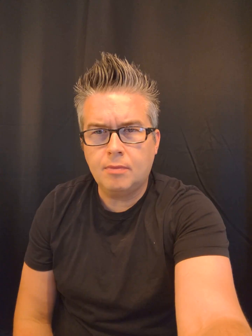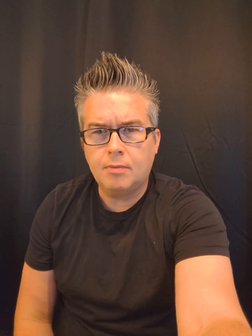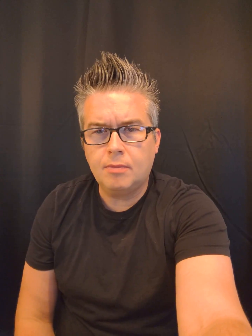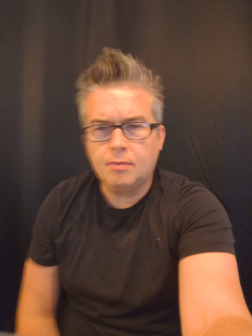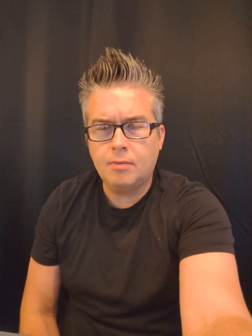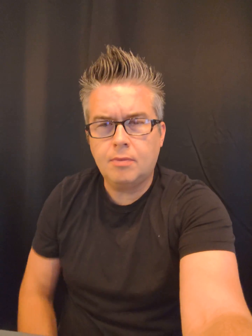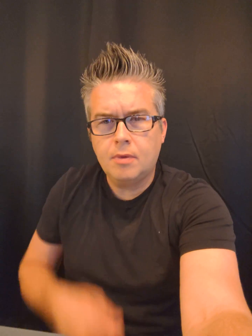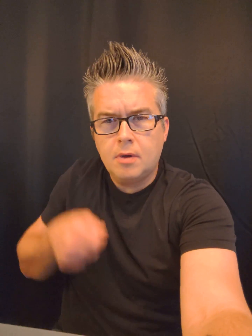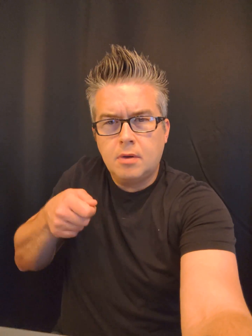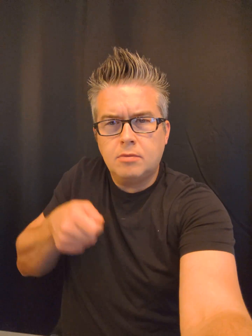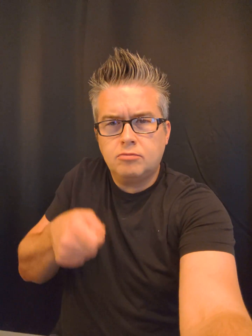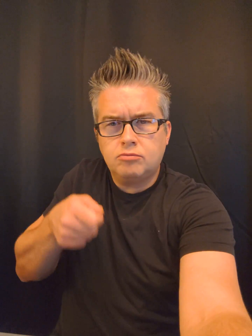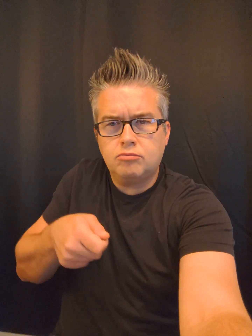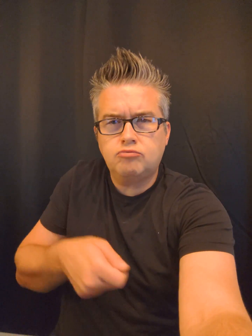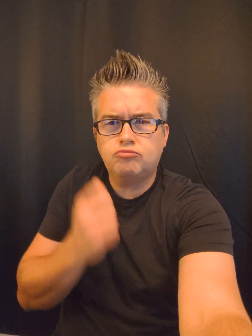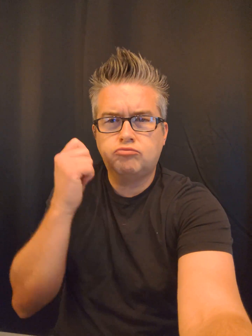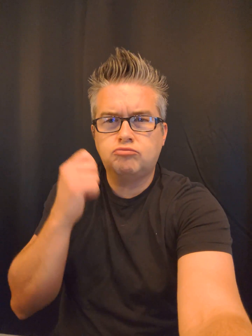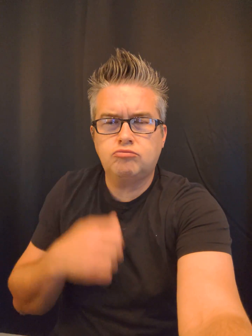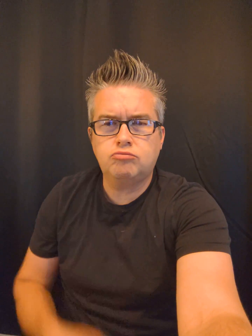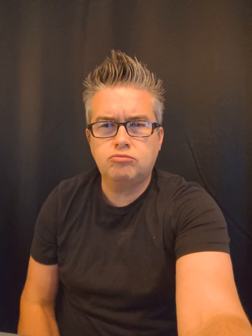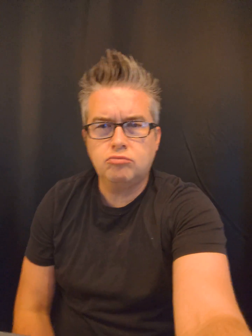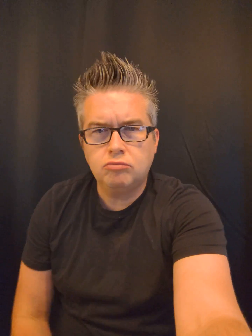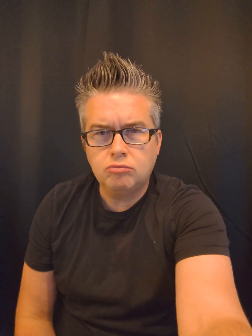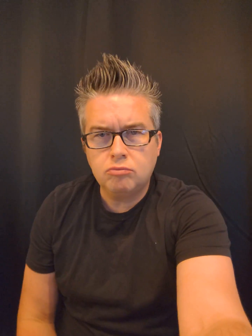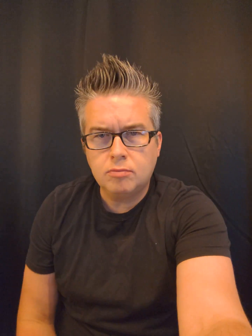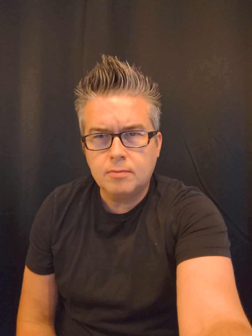shovel